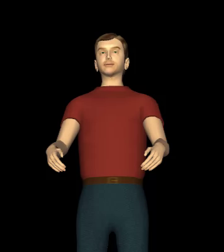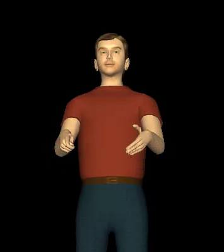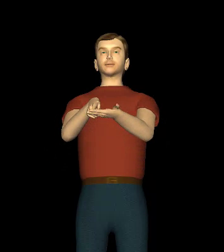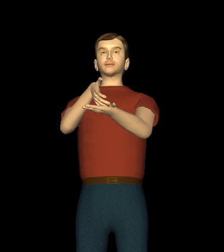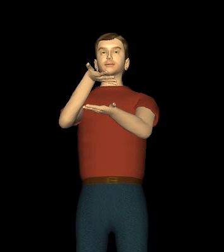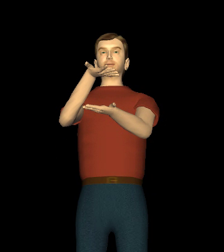باهض